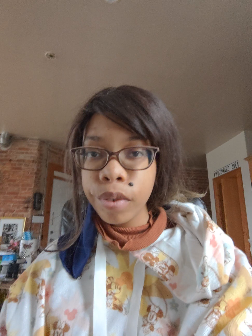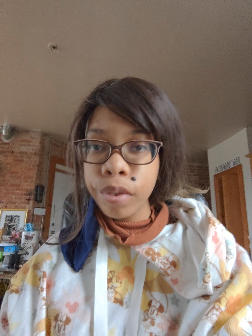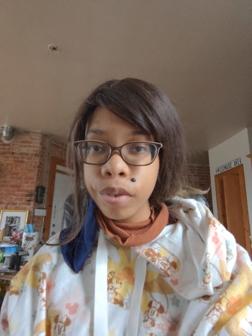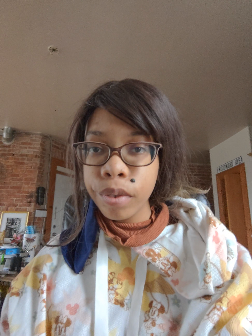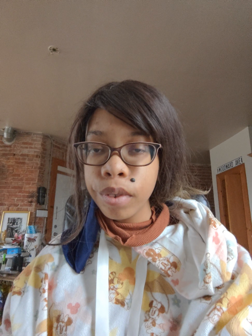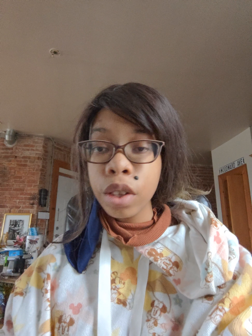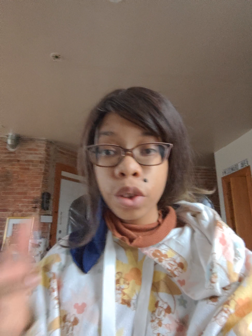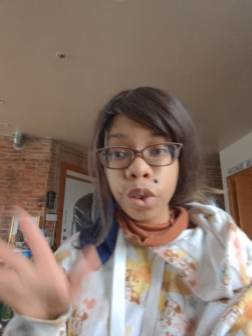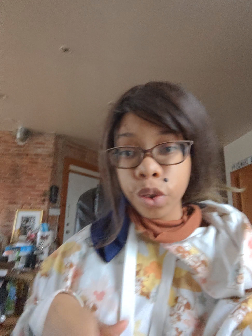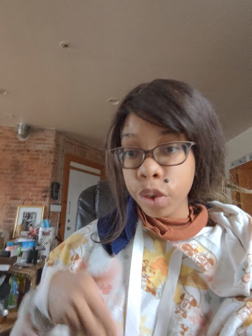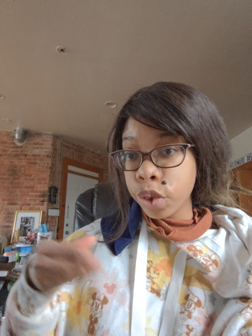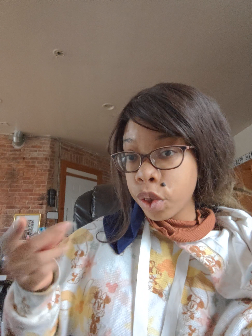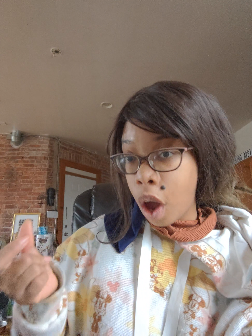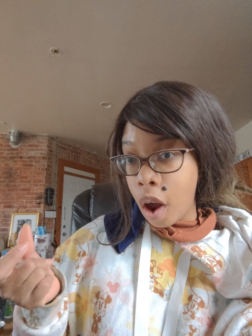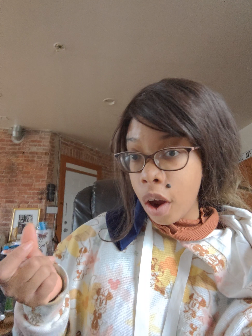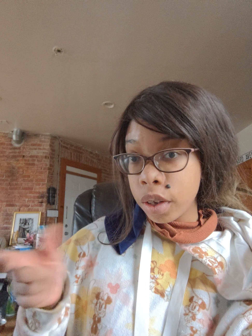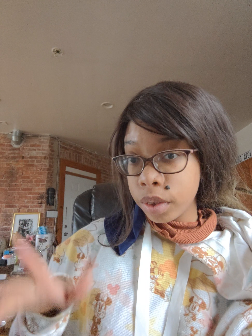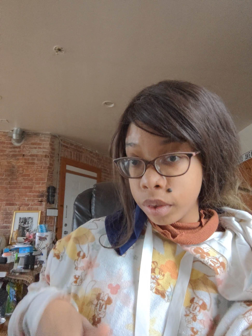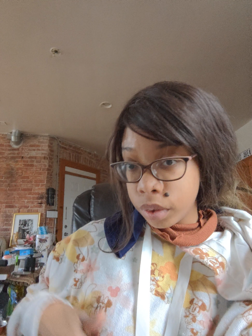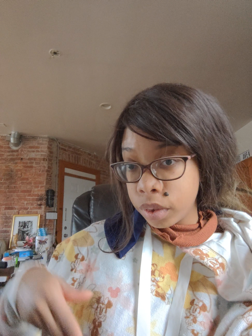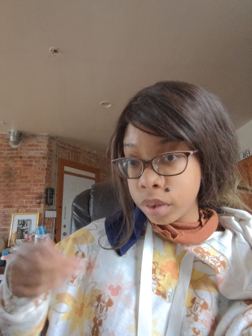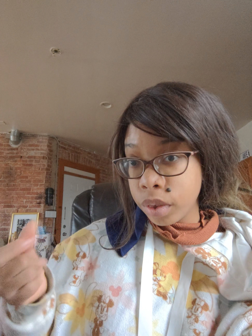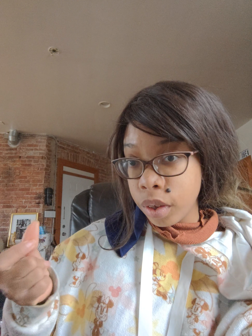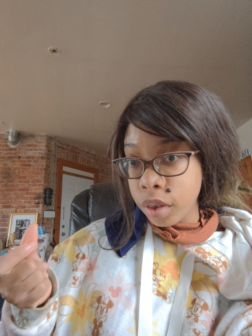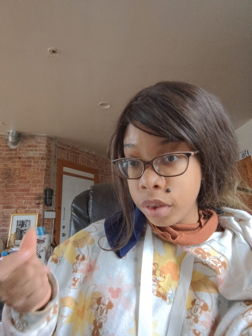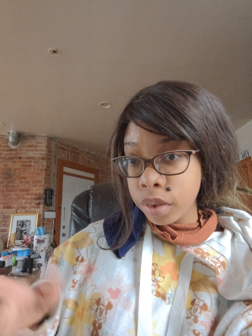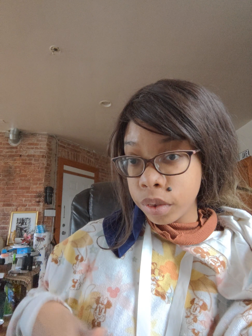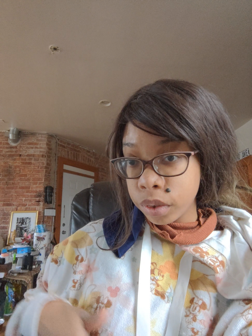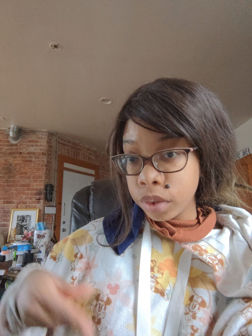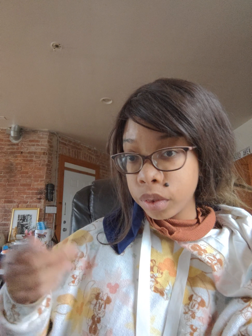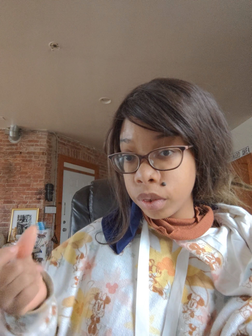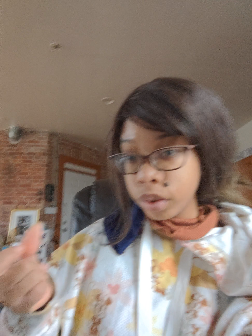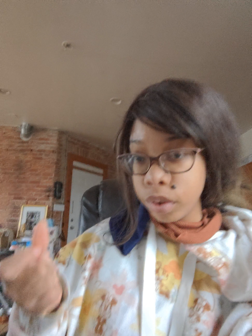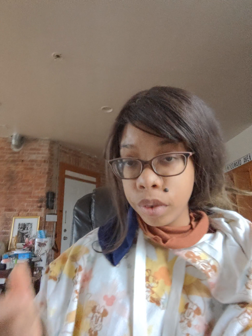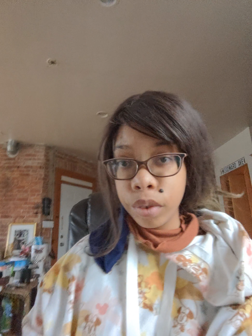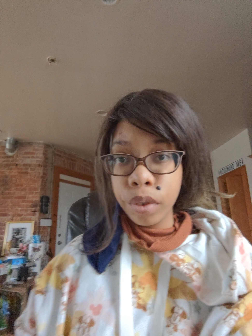dog